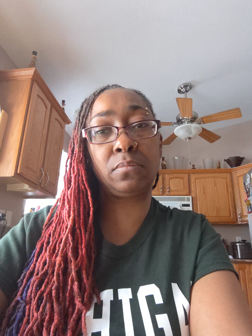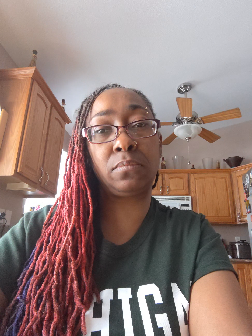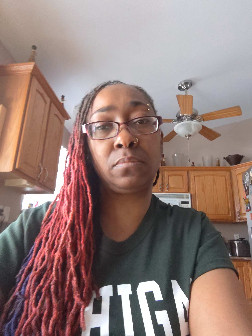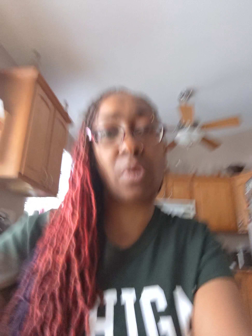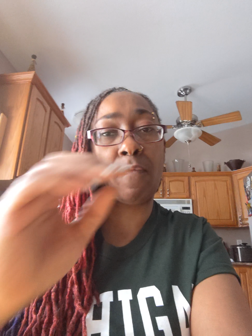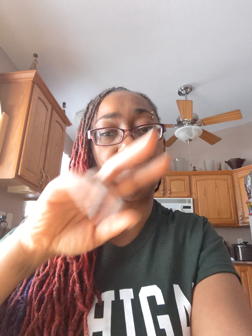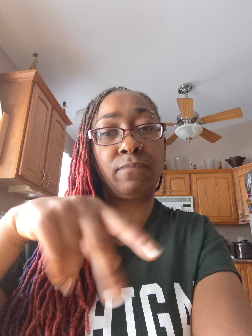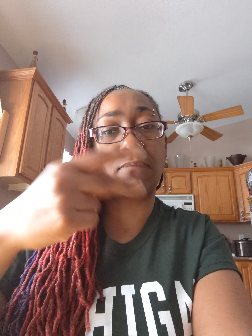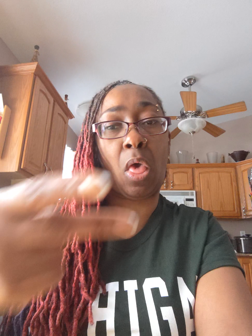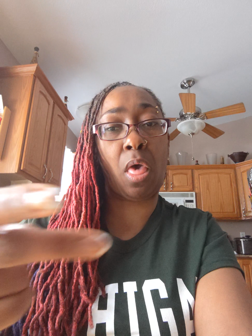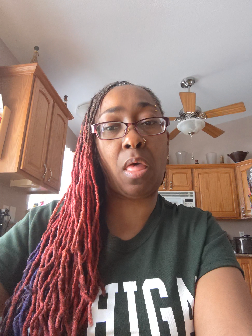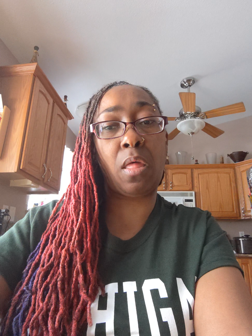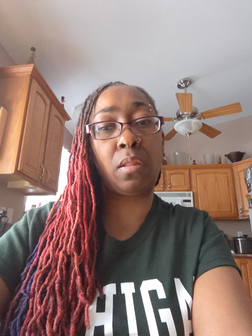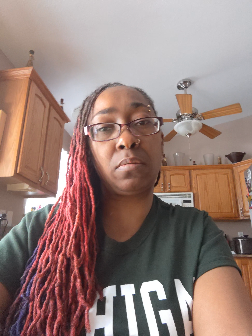fall